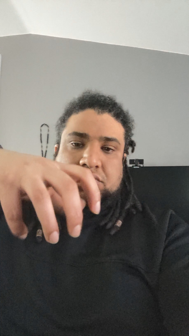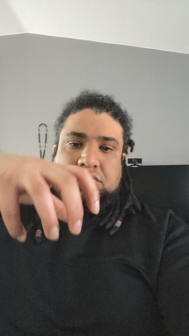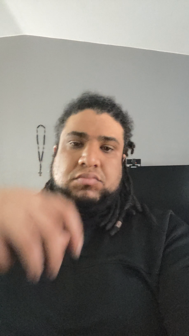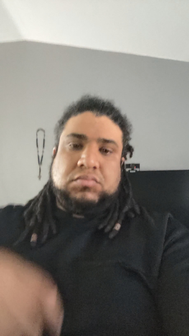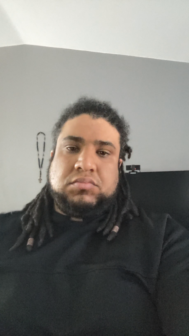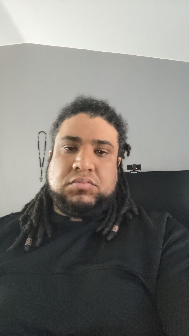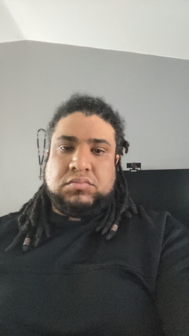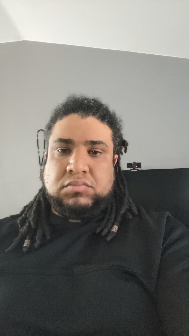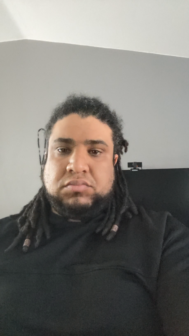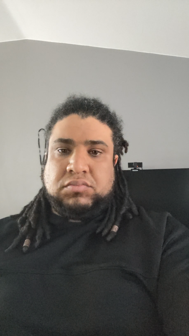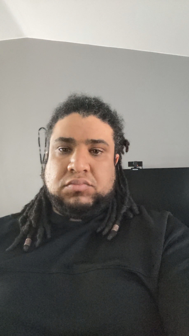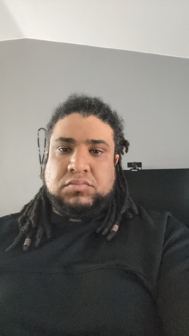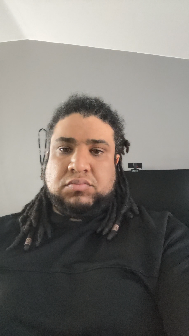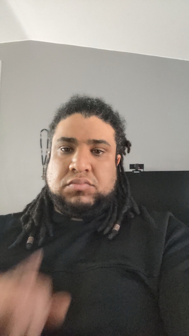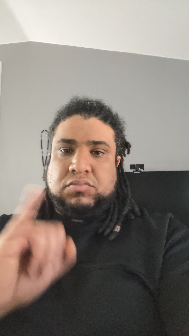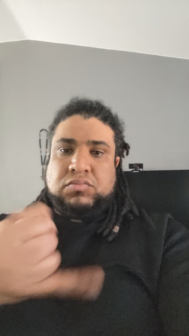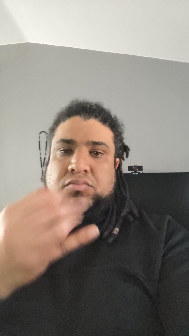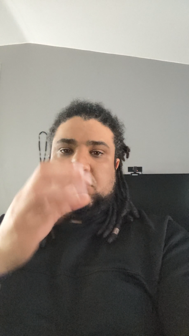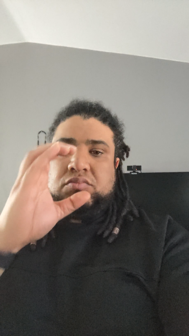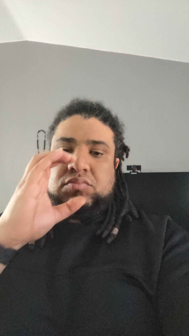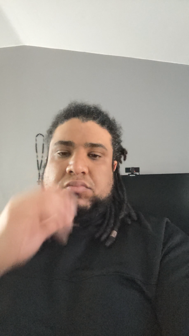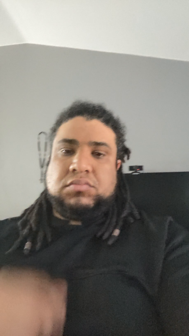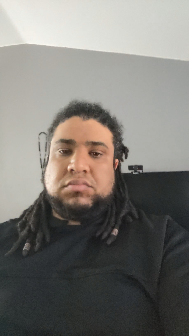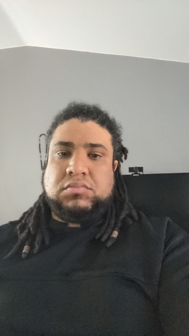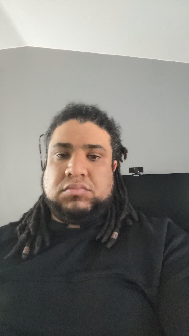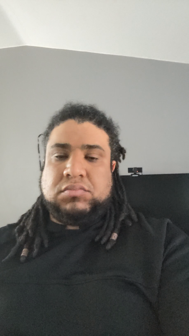juice